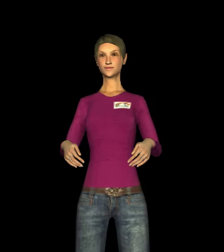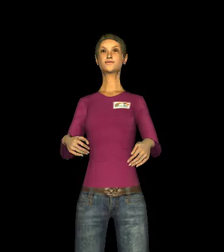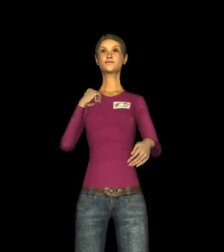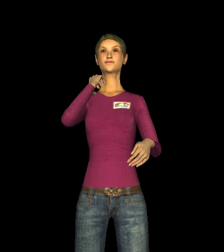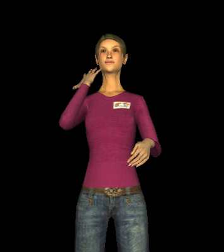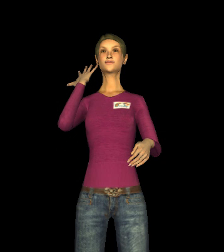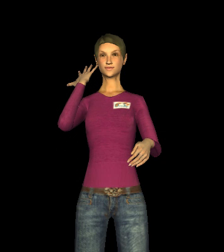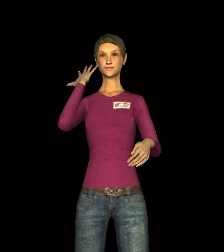أبيض